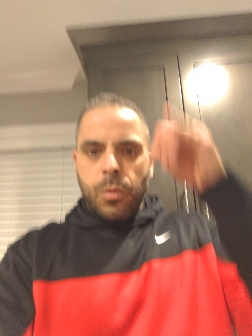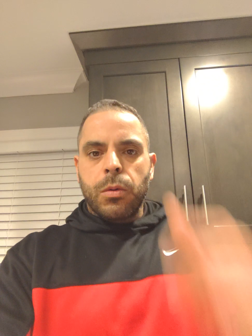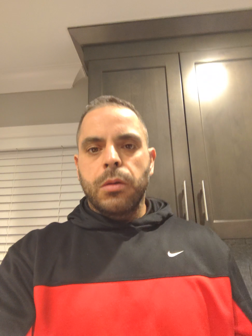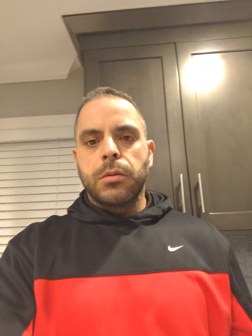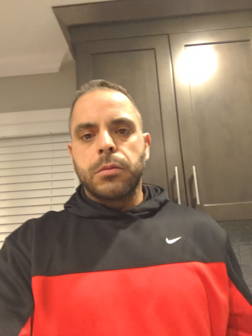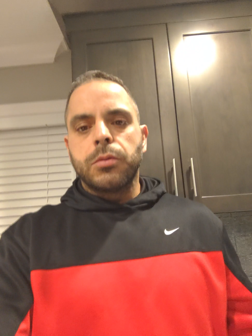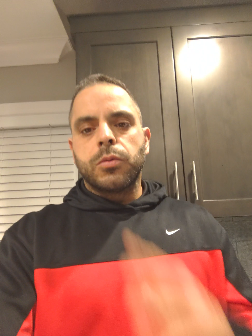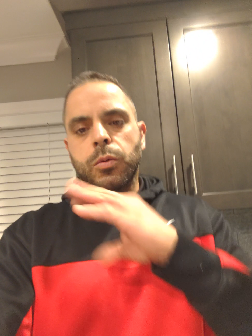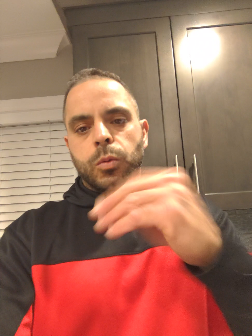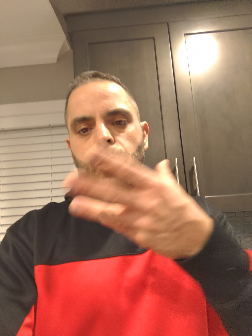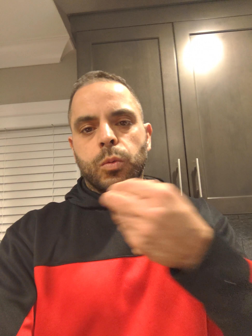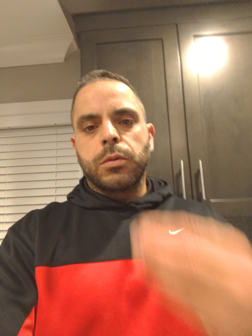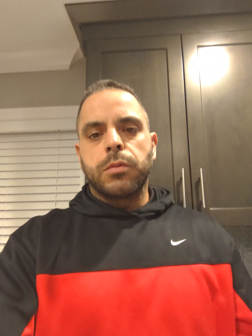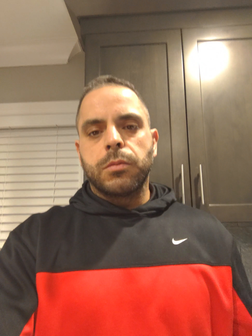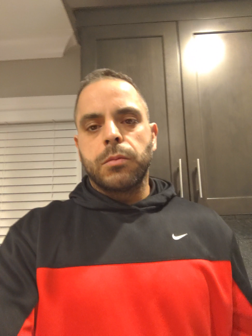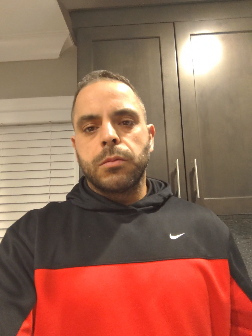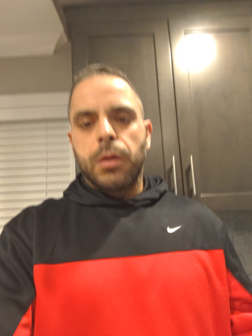story